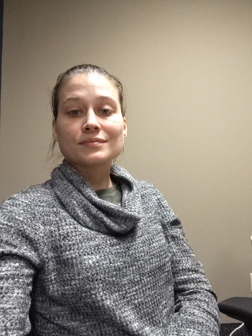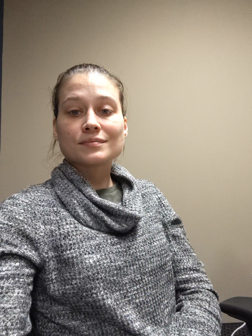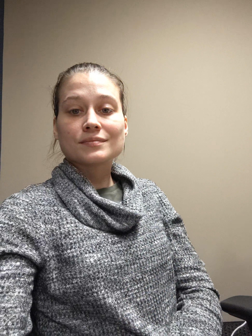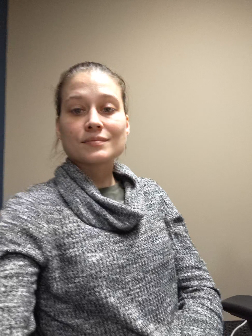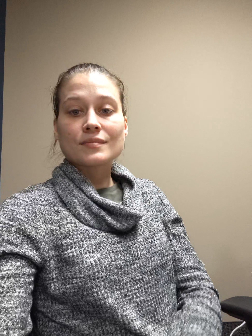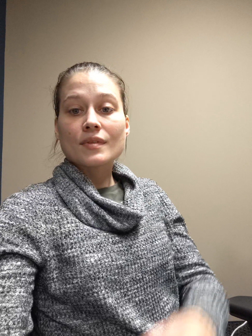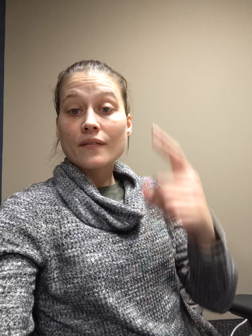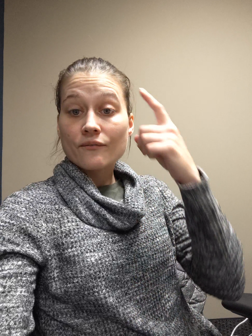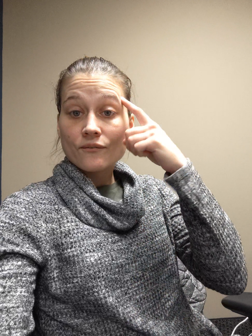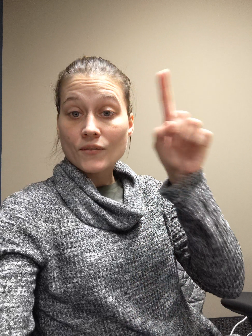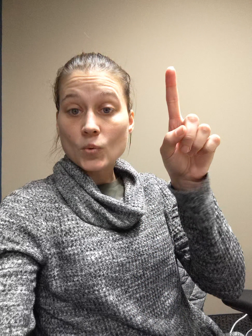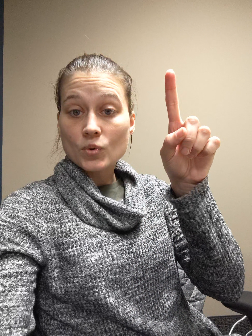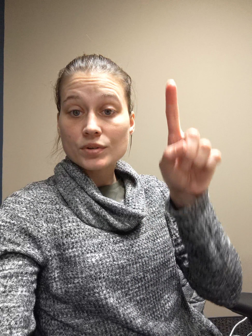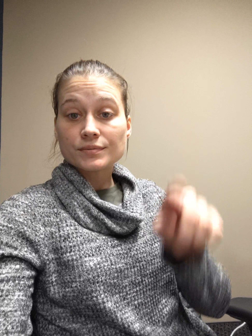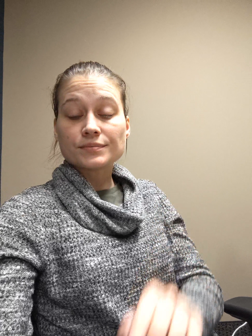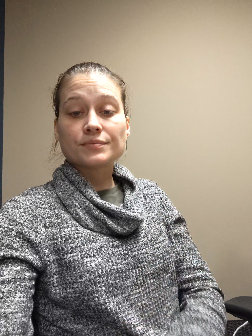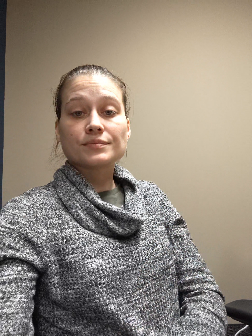for